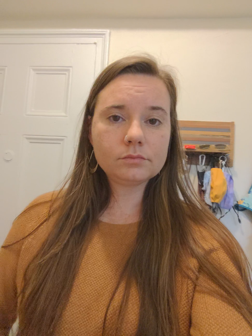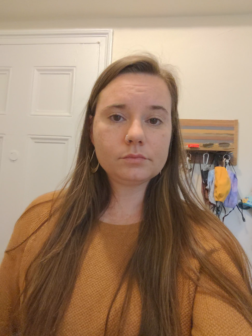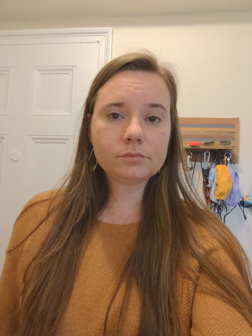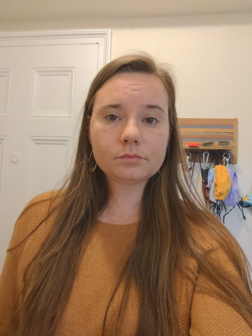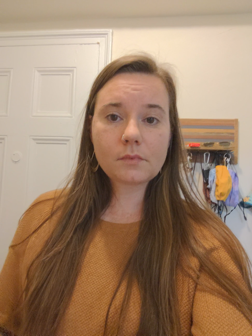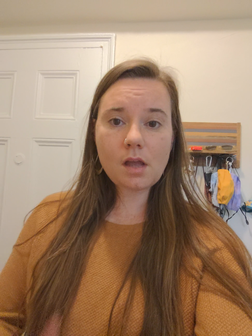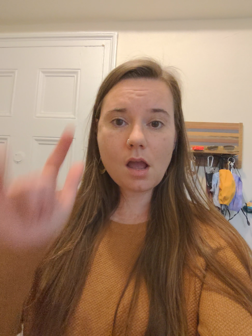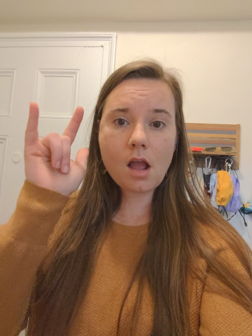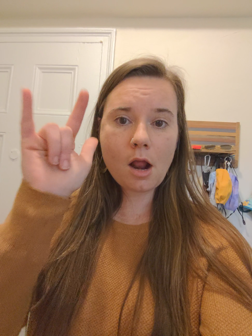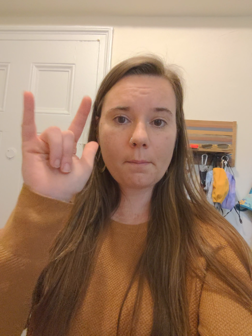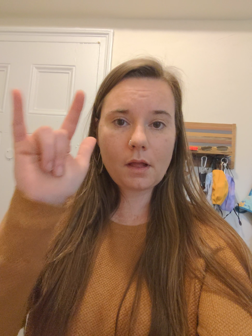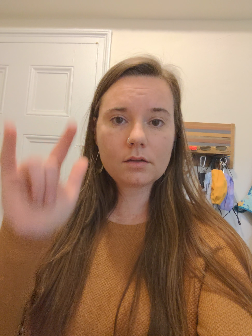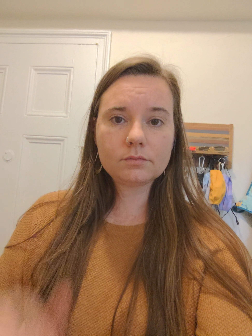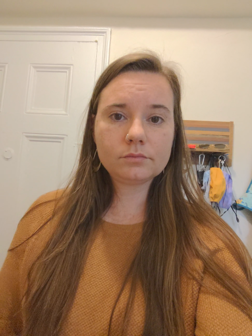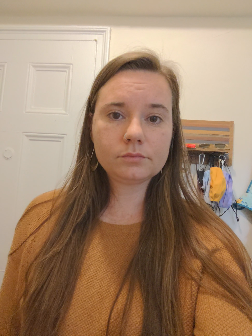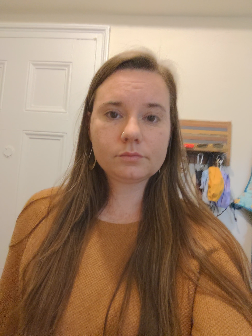airplane